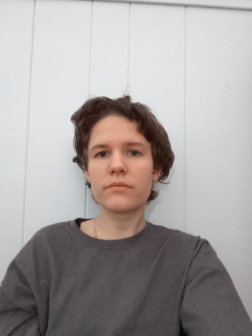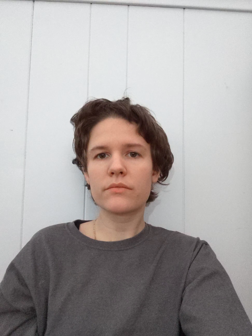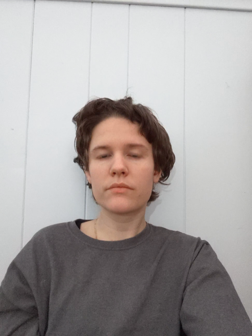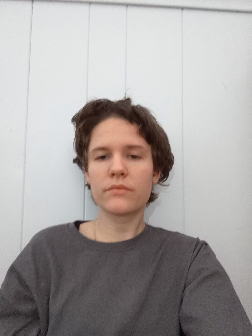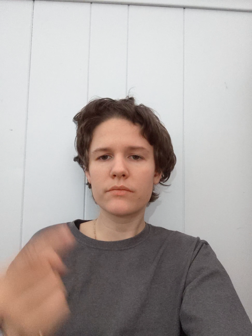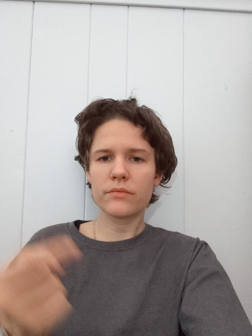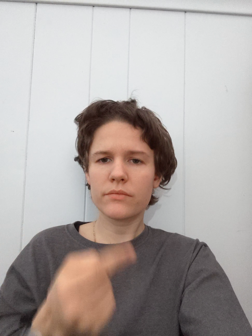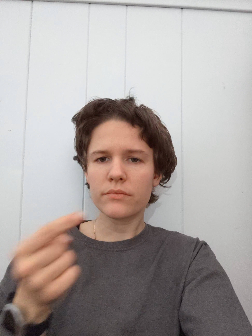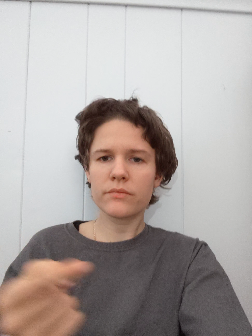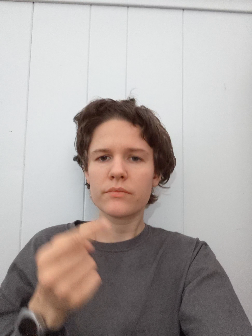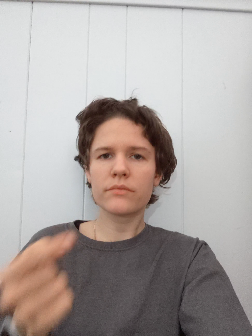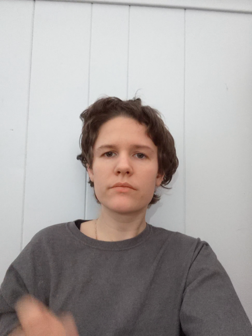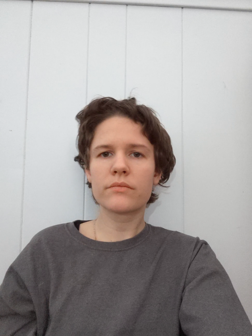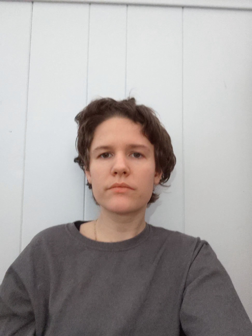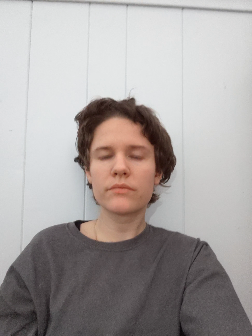owie